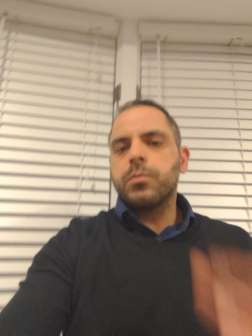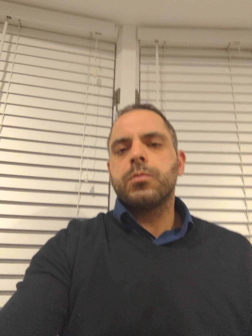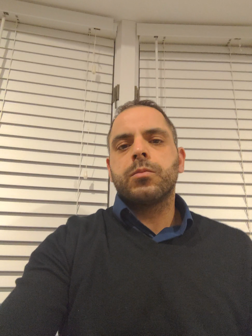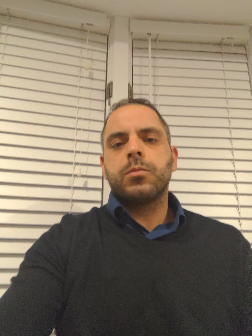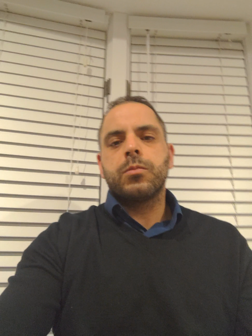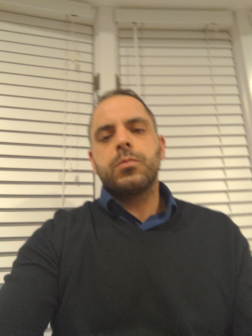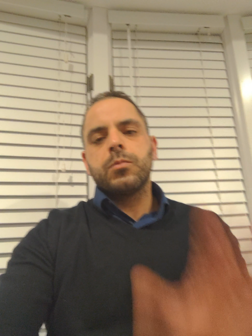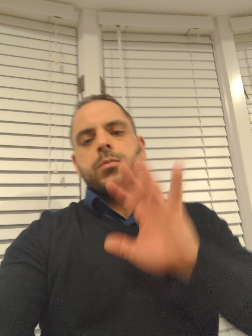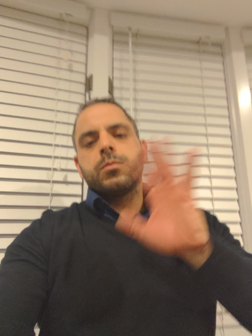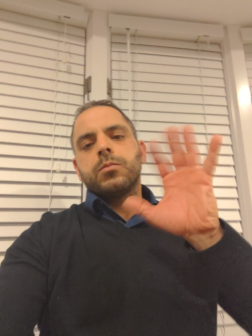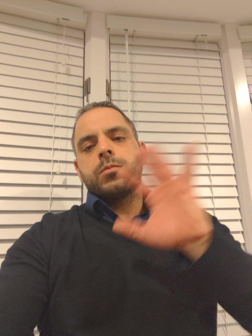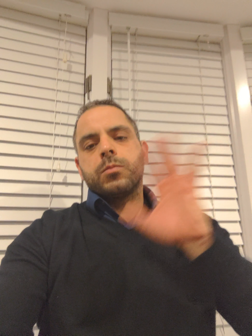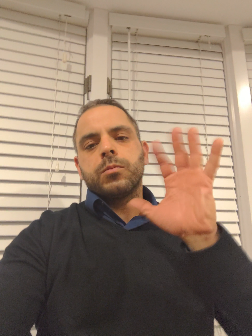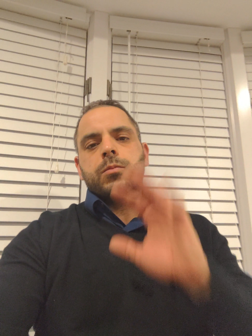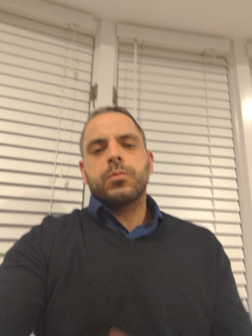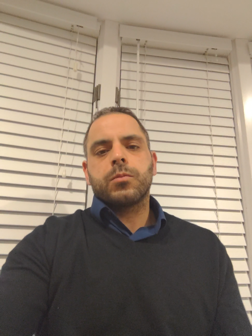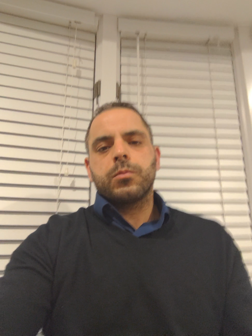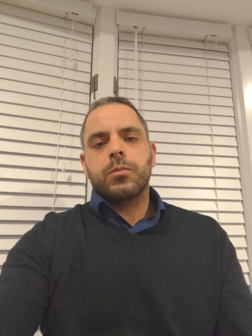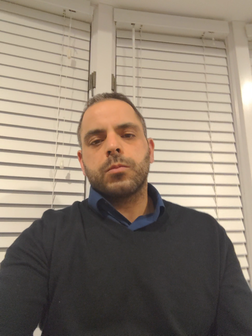bye